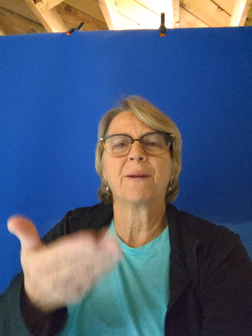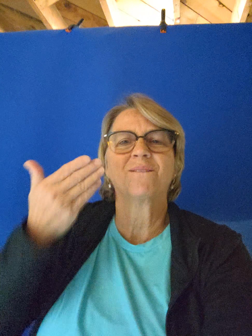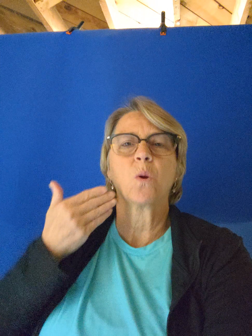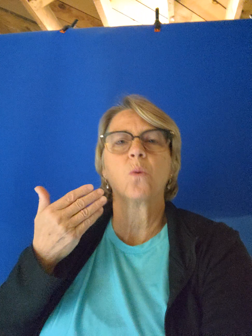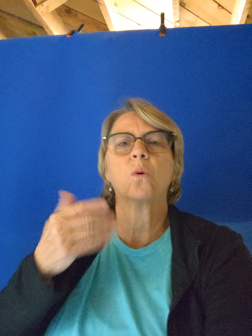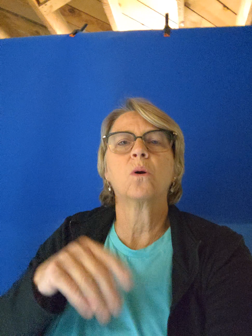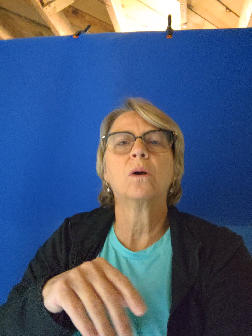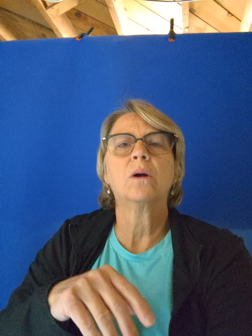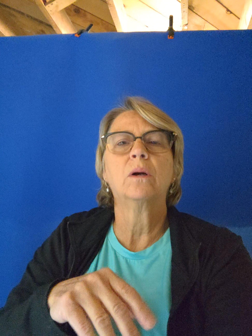before